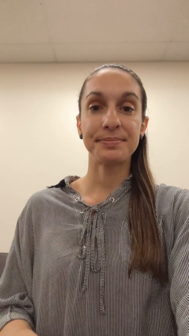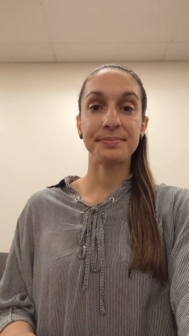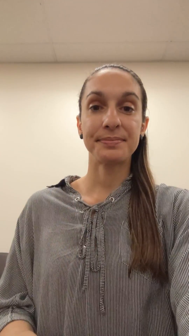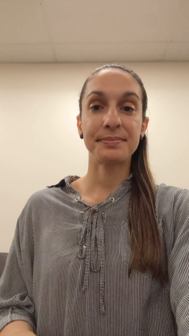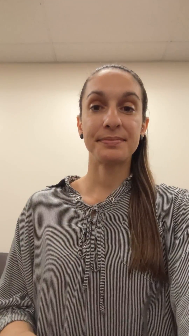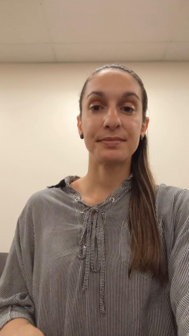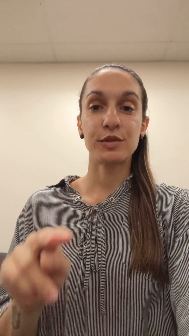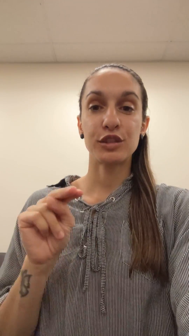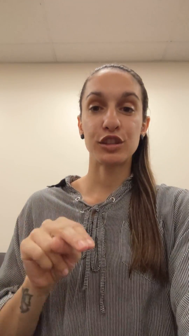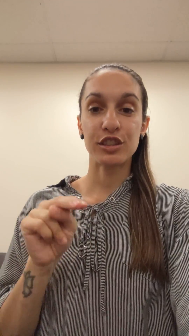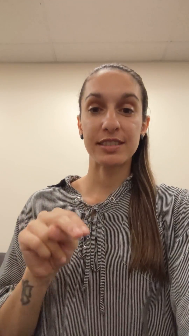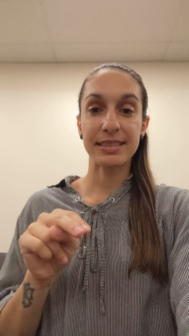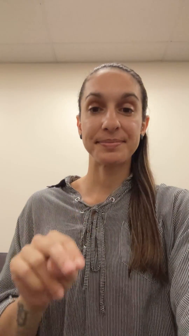nurse